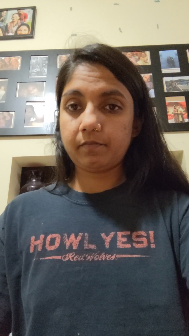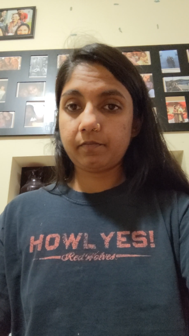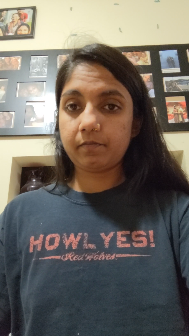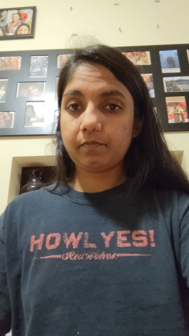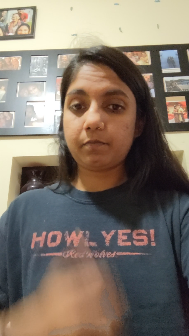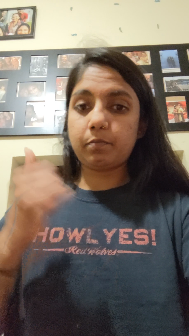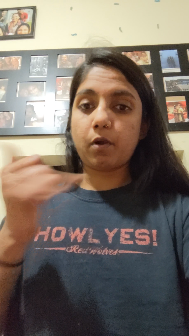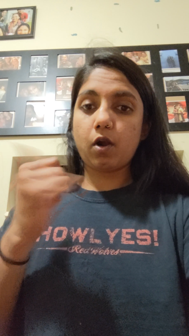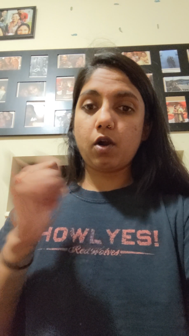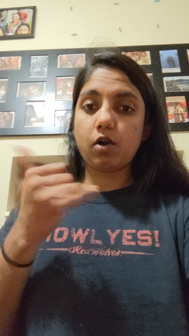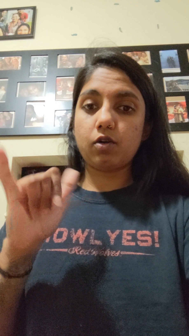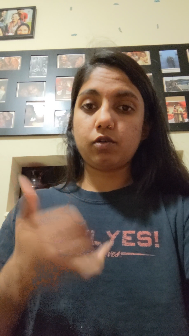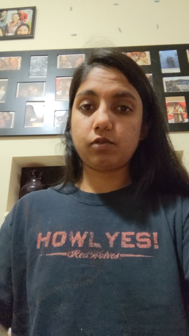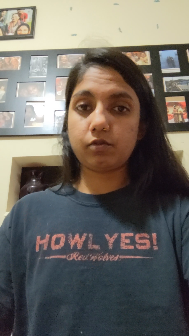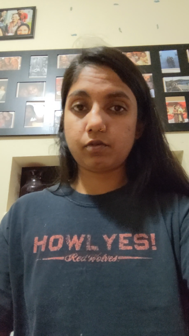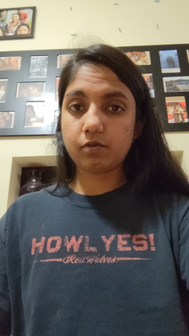party